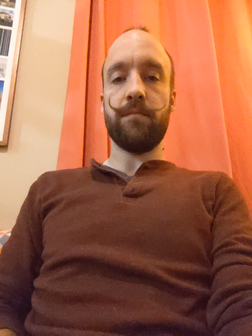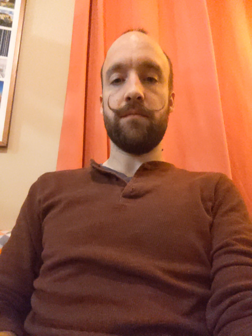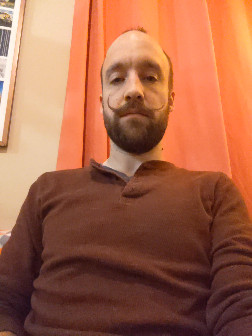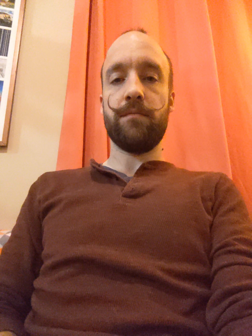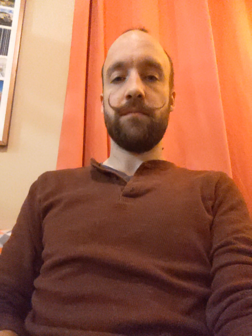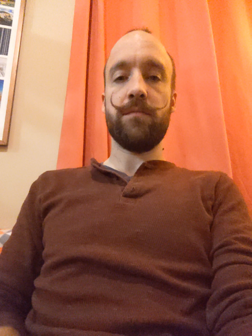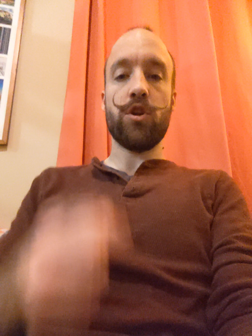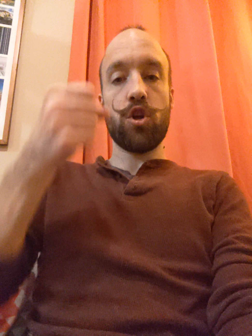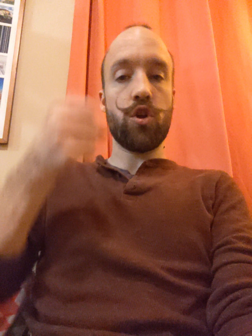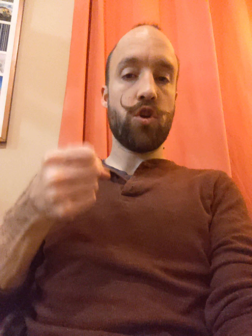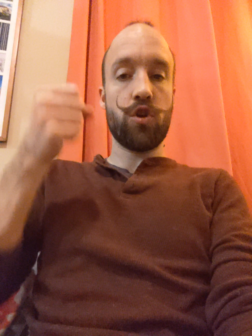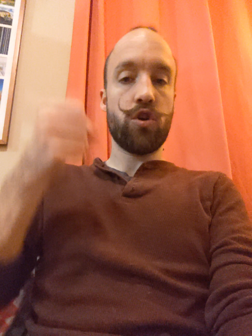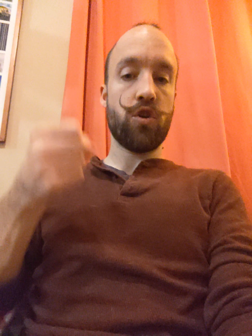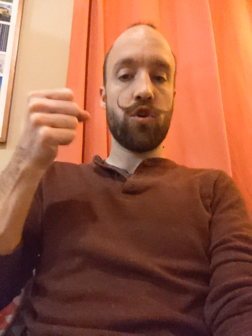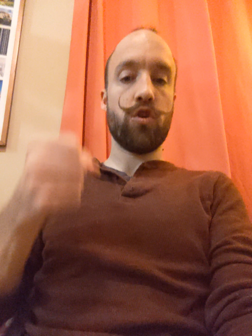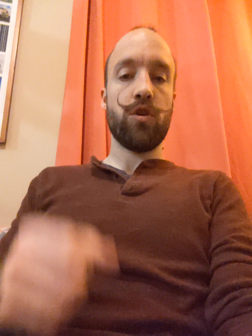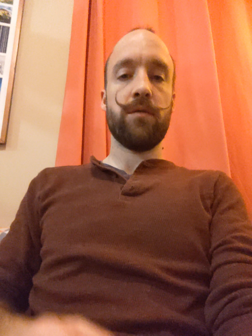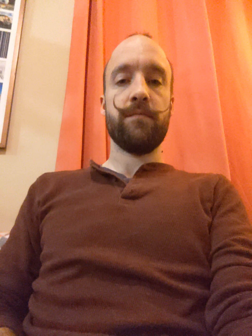car